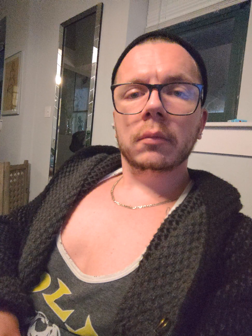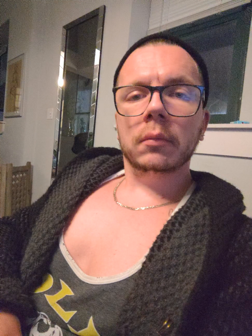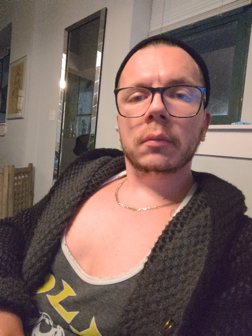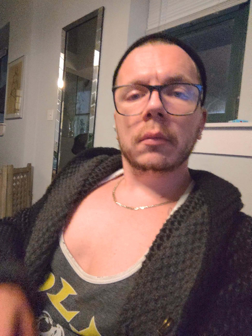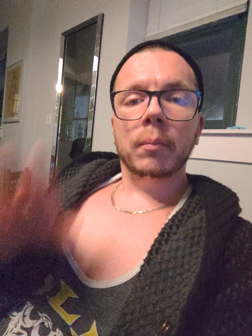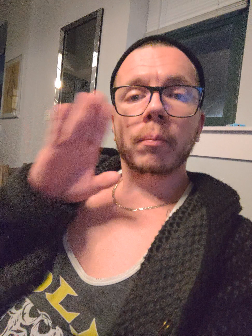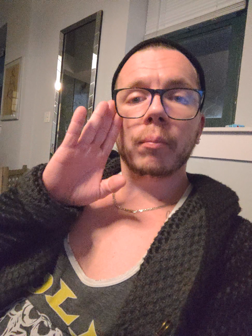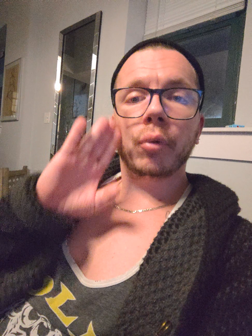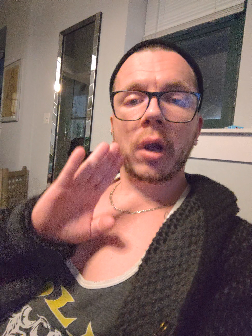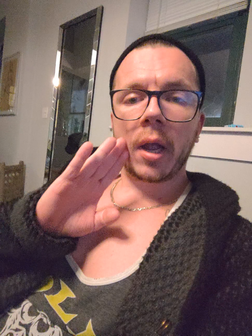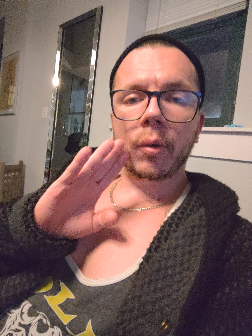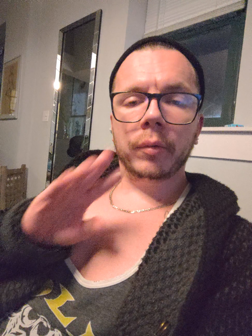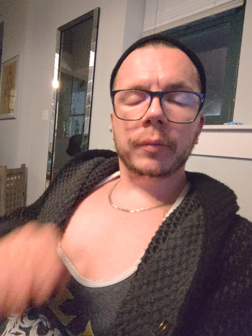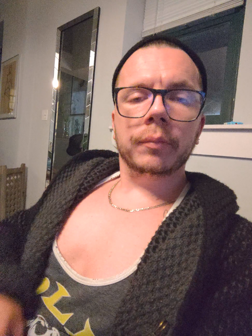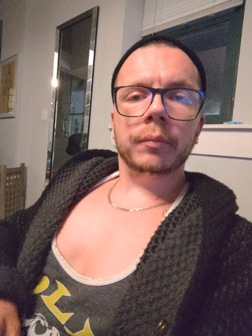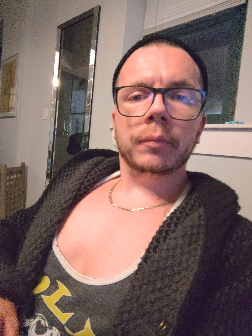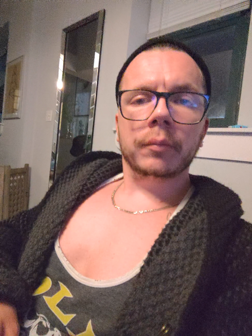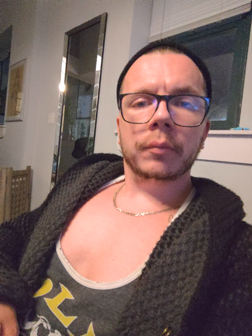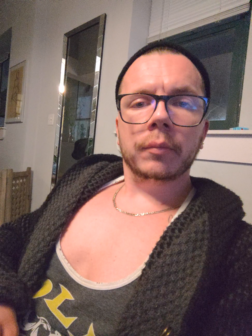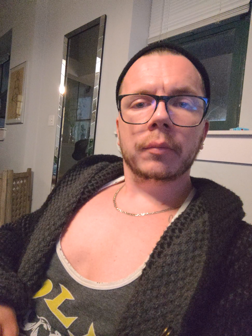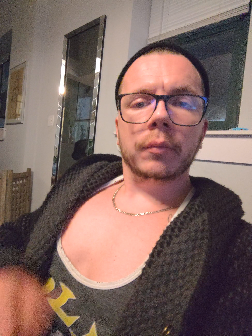brown